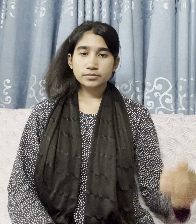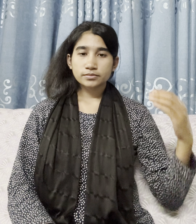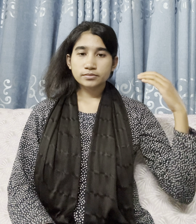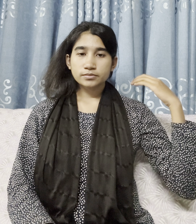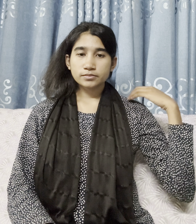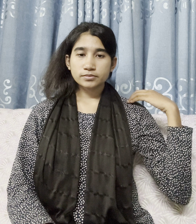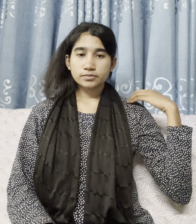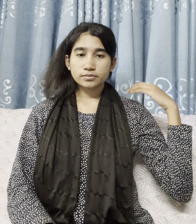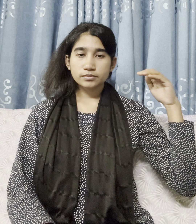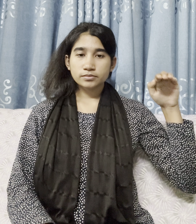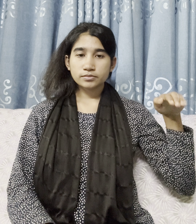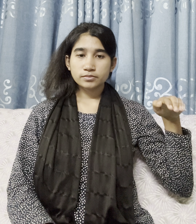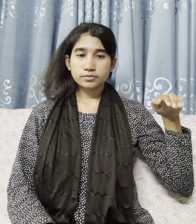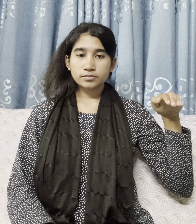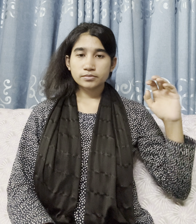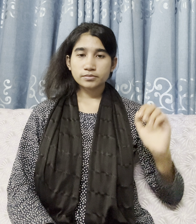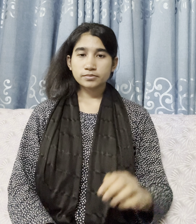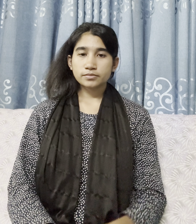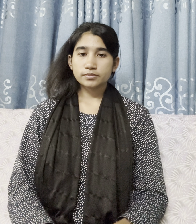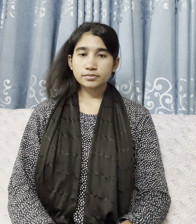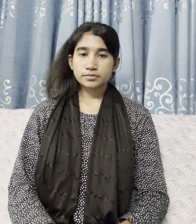ভাই